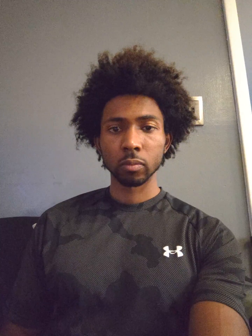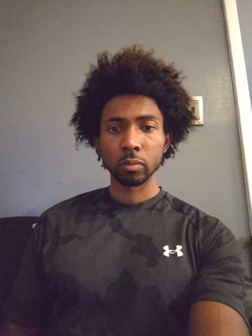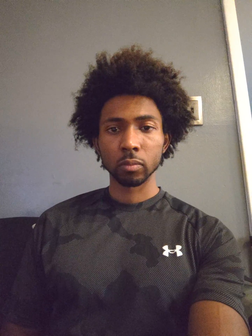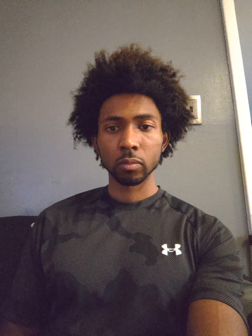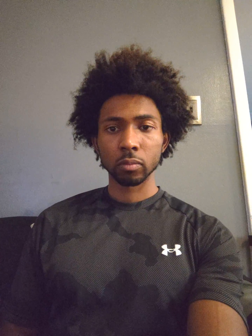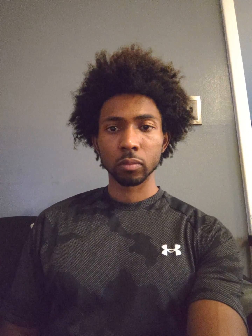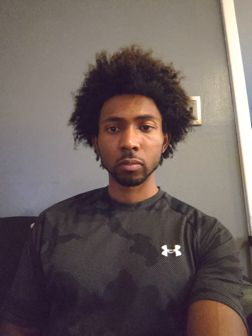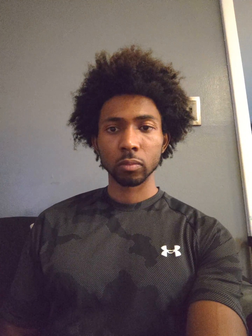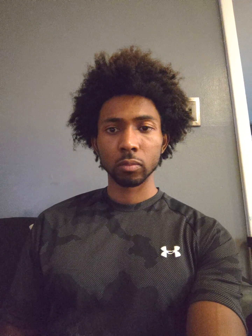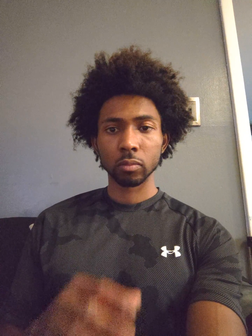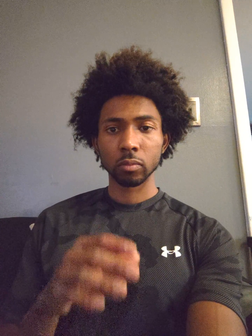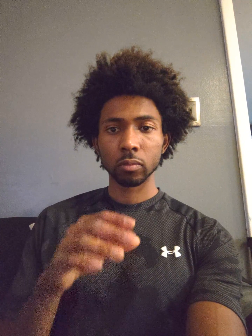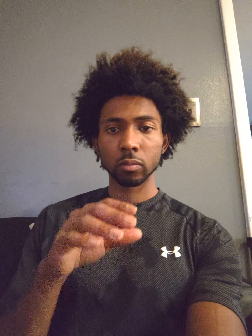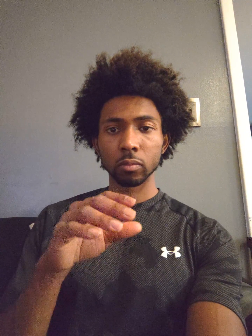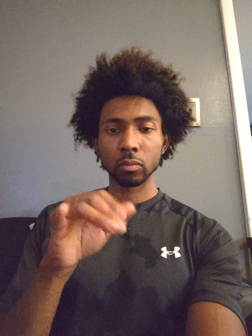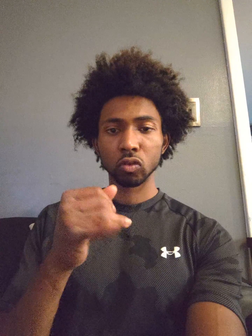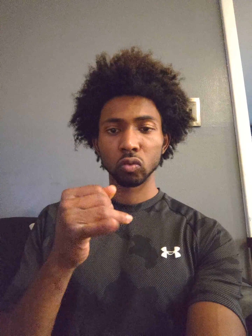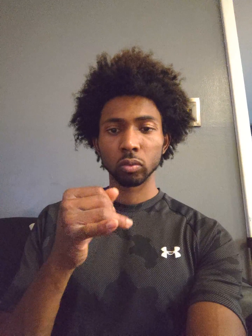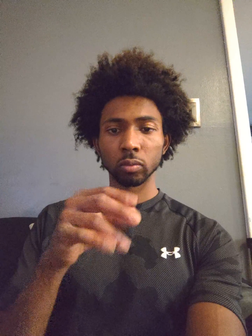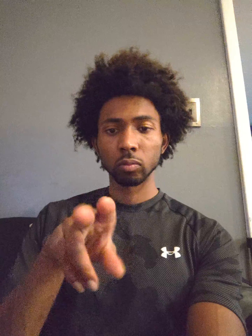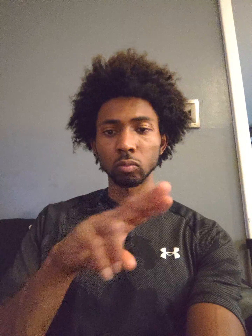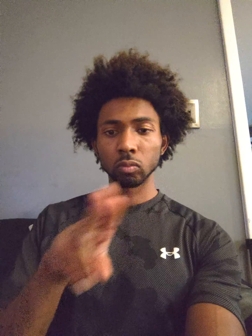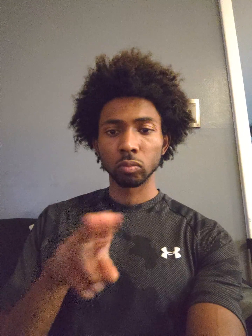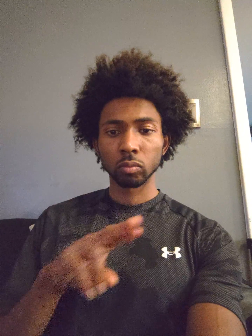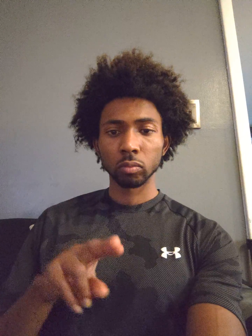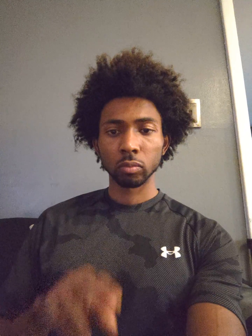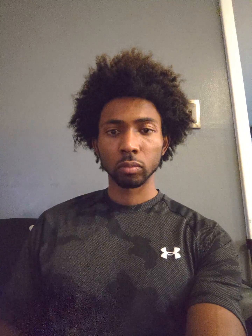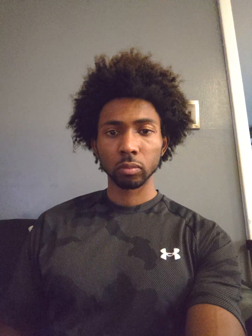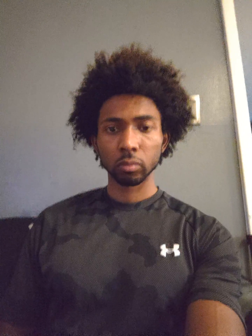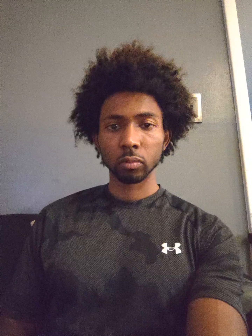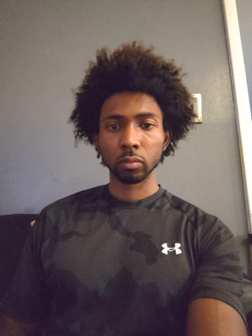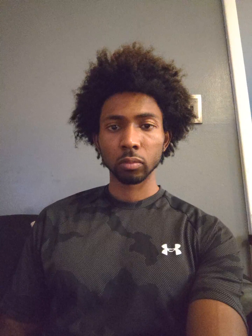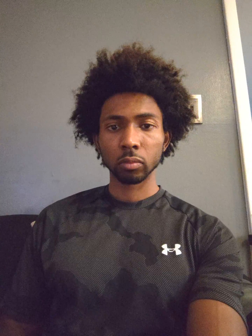jelly